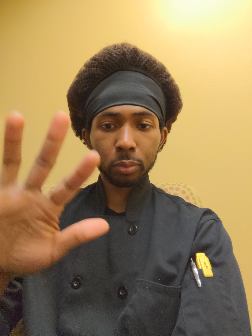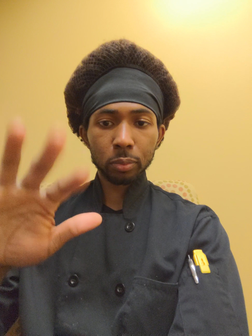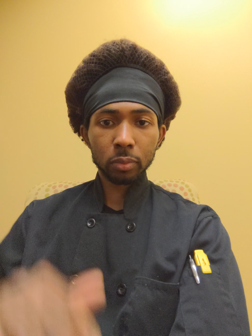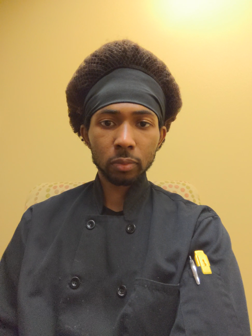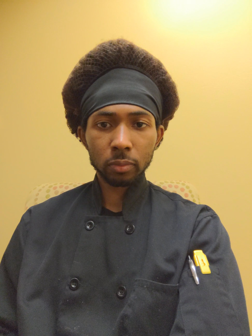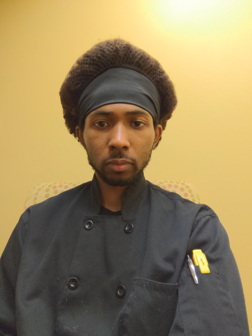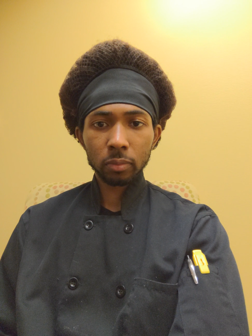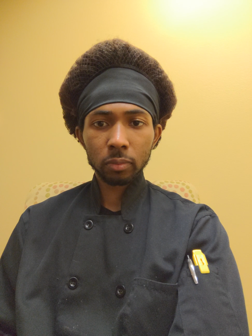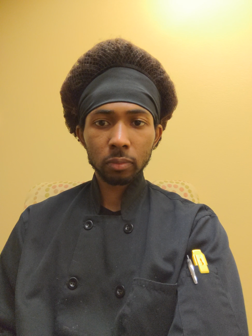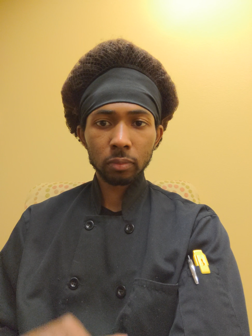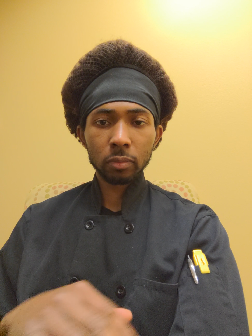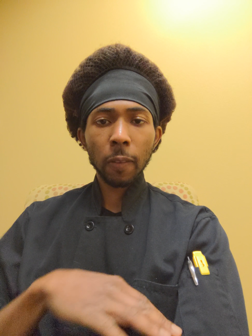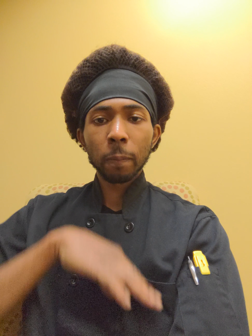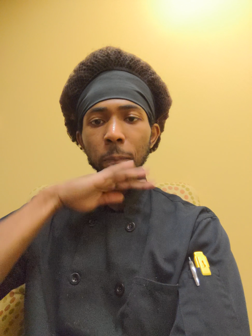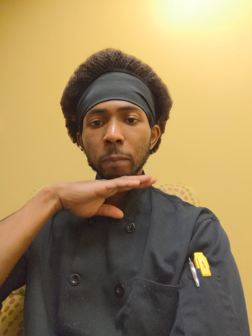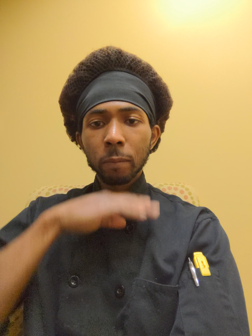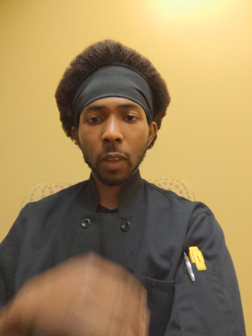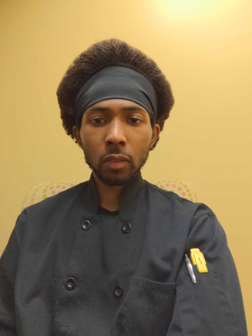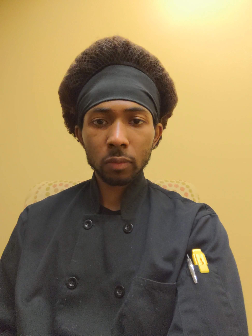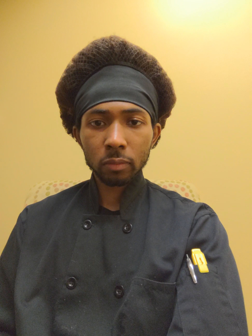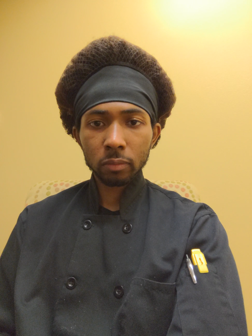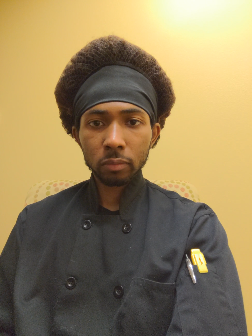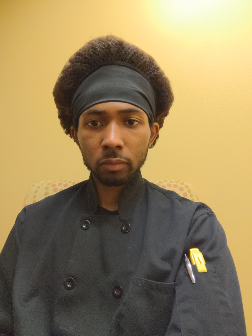full